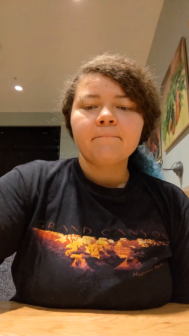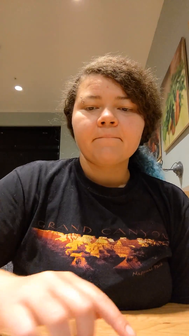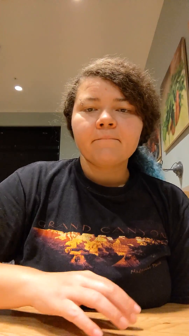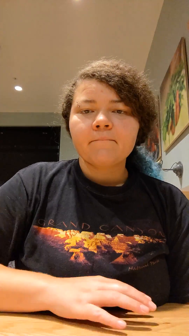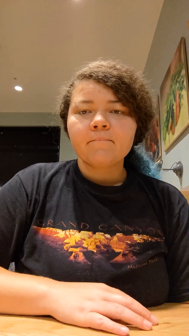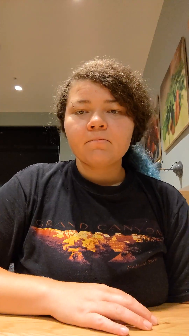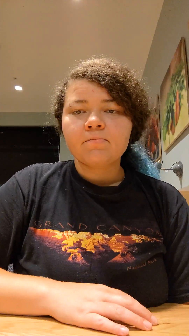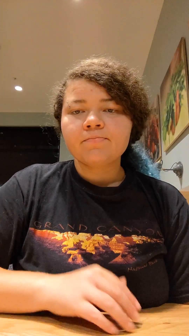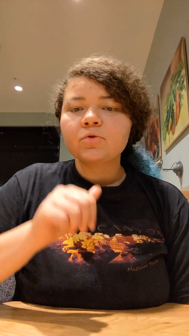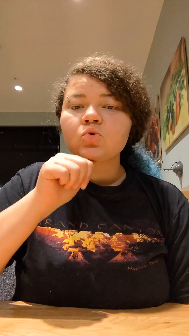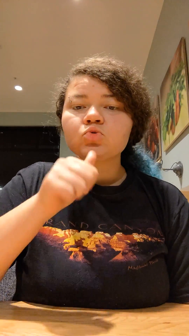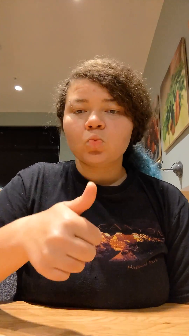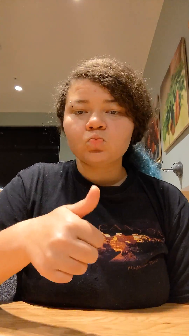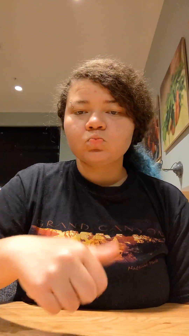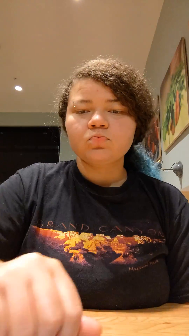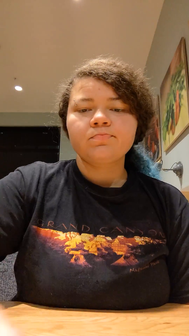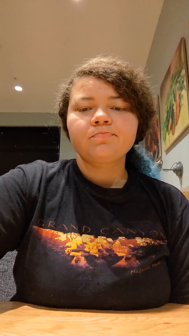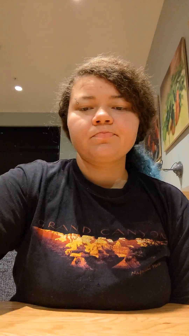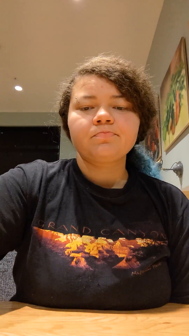don't